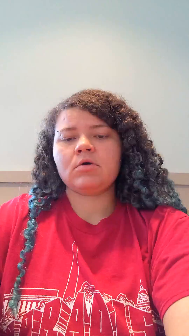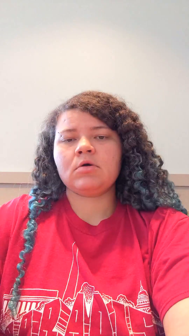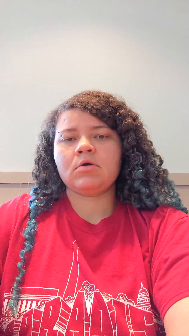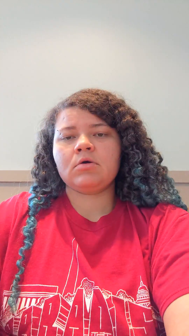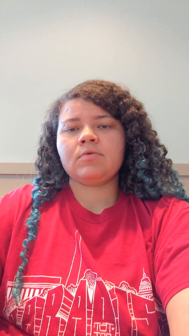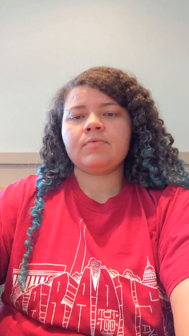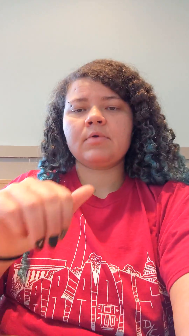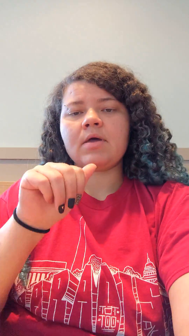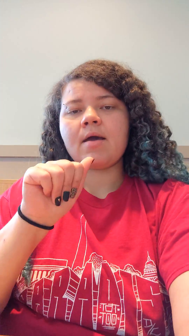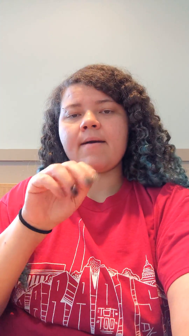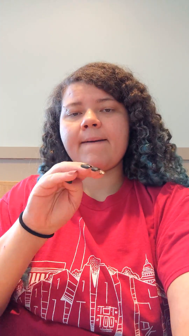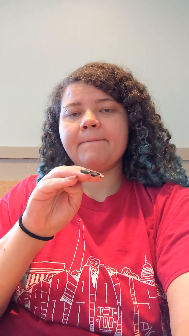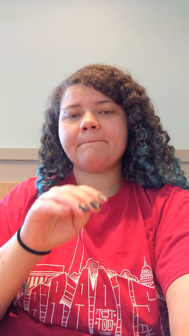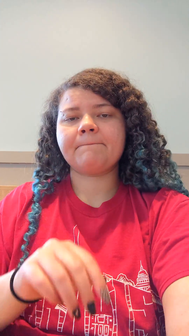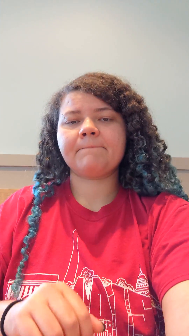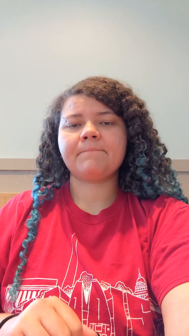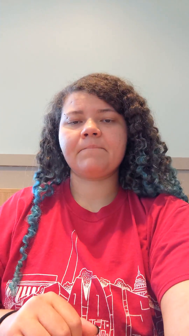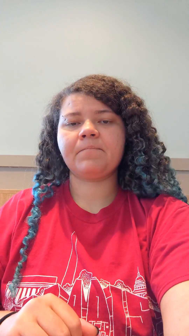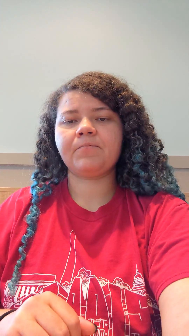am